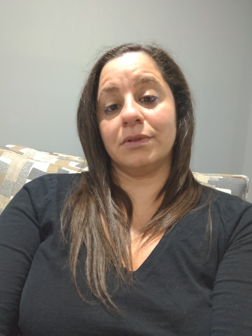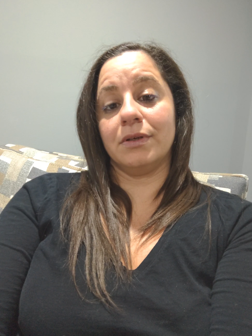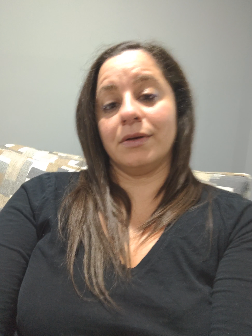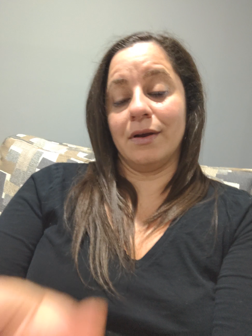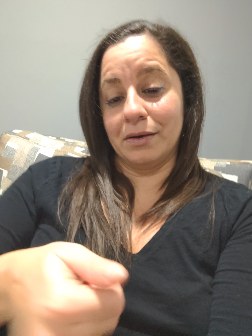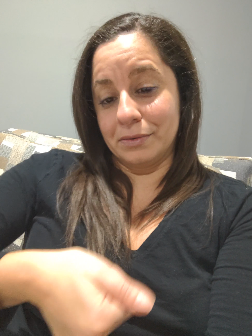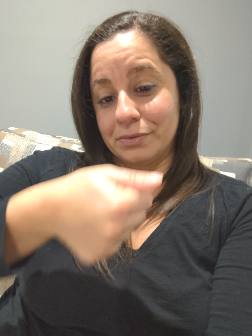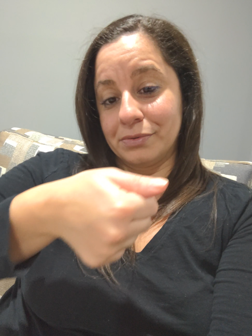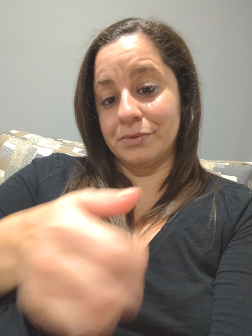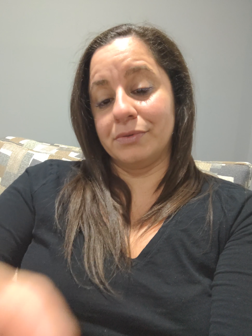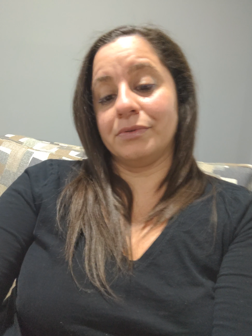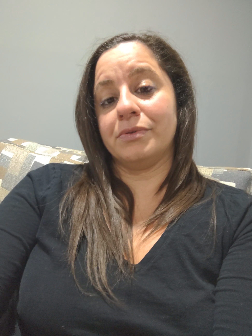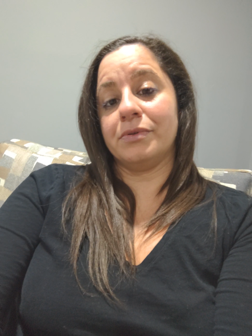hide